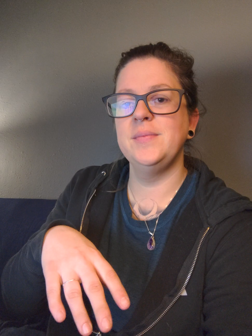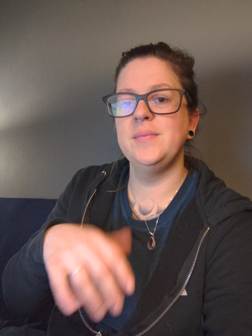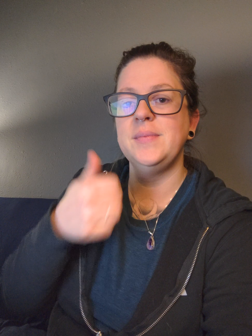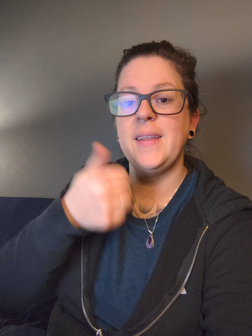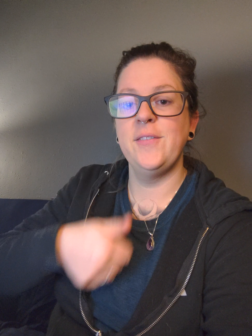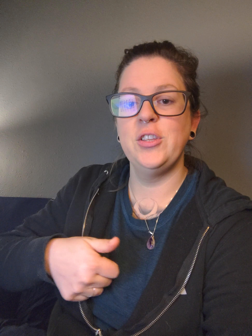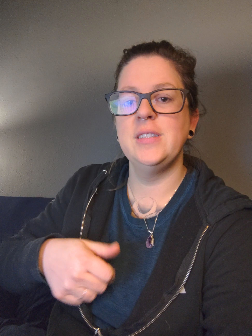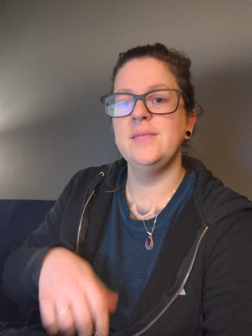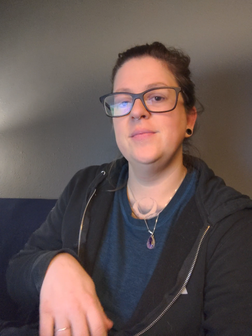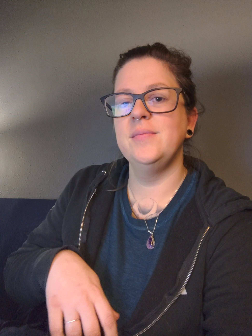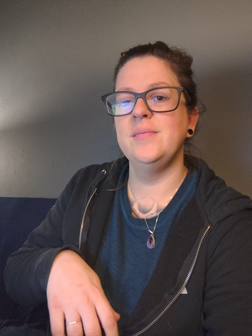every